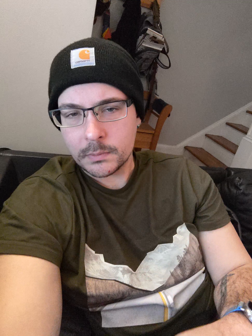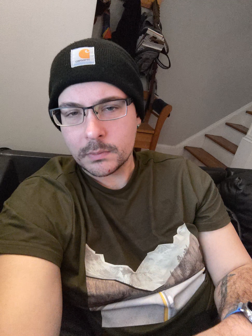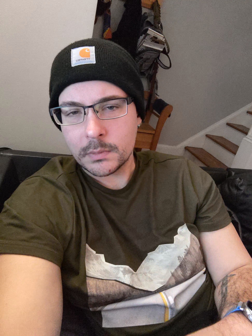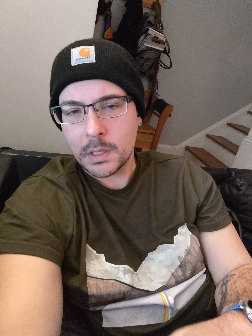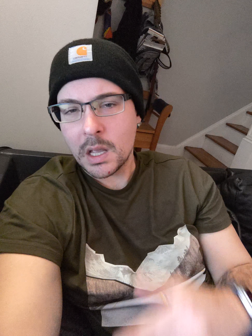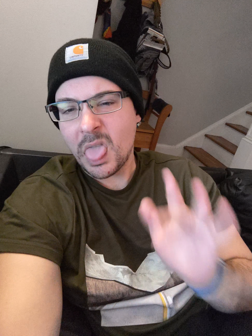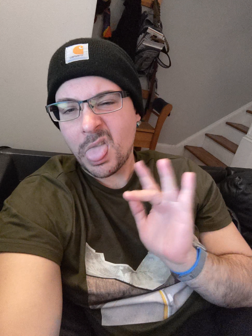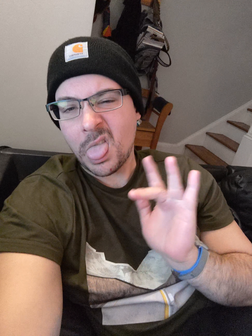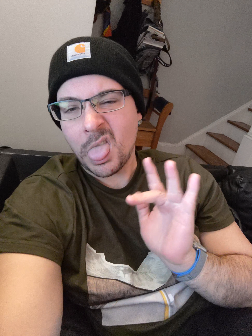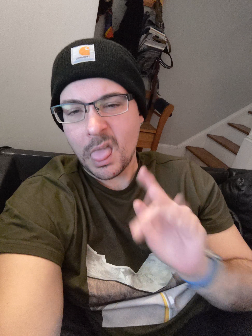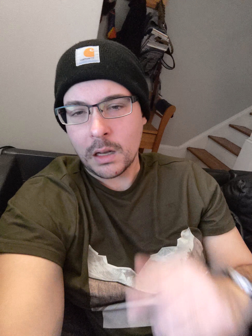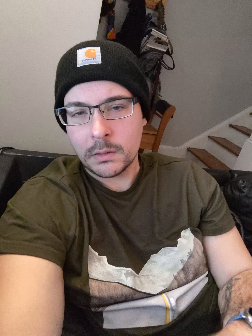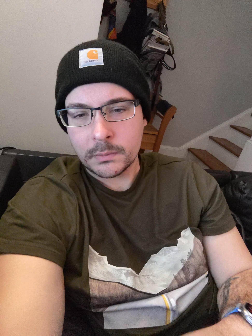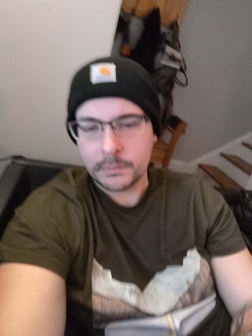yucky